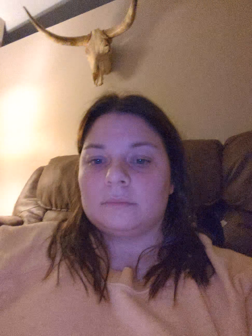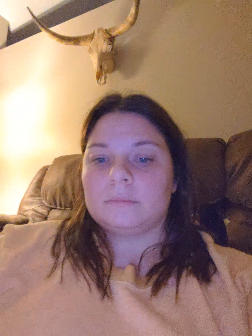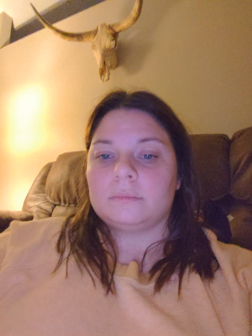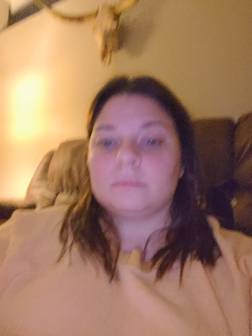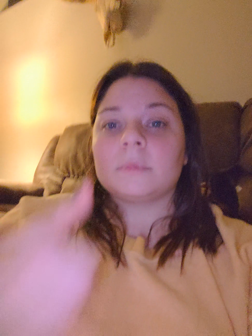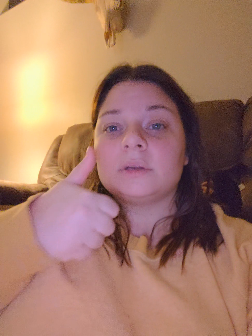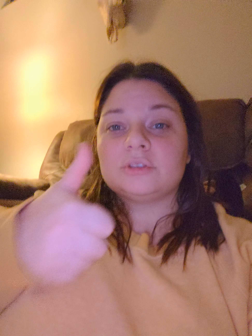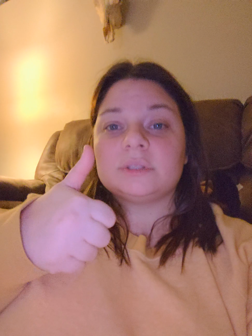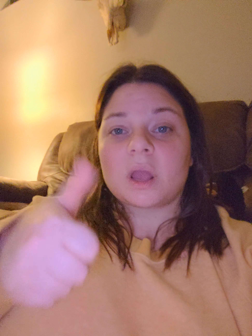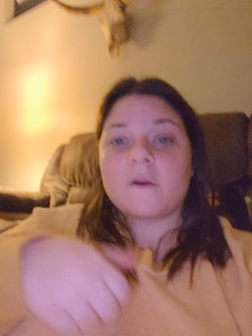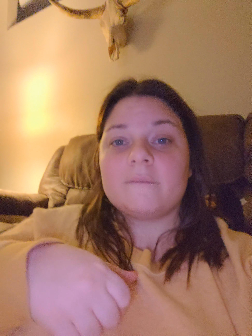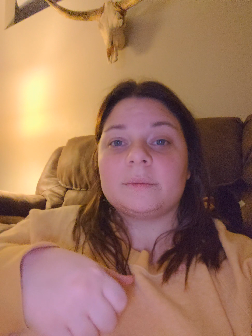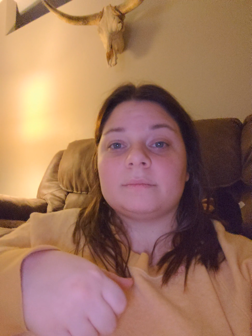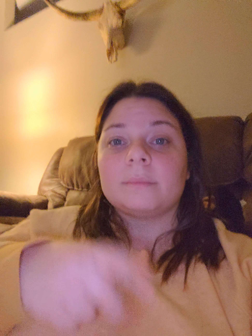yourself